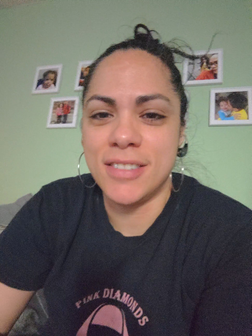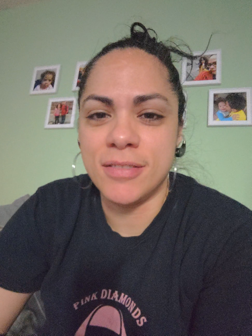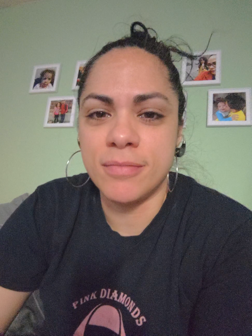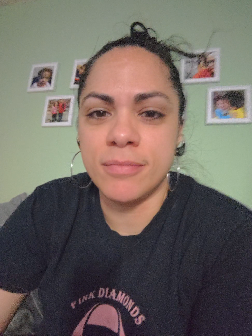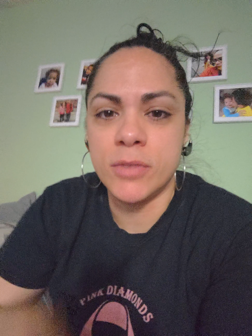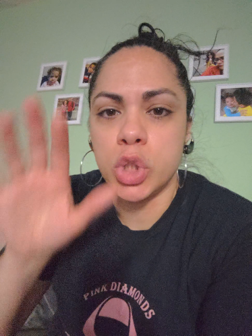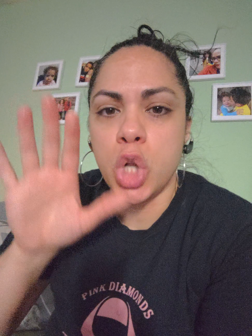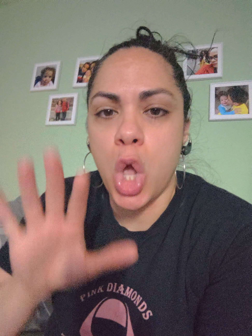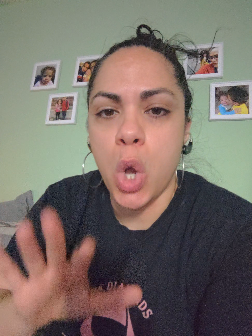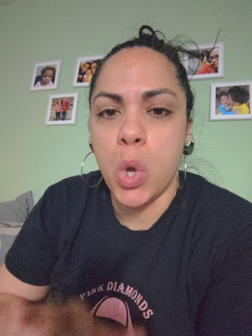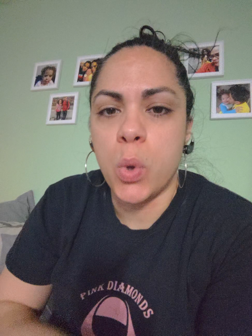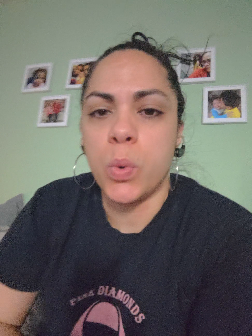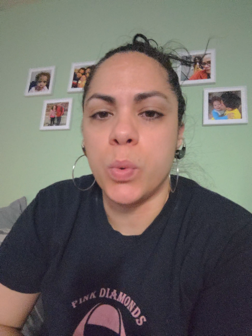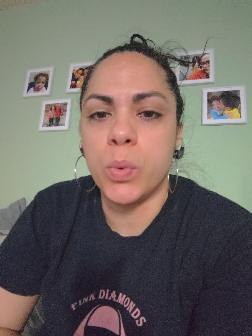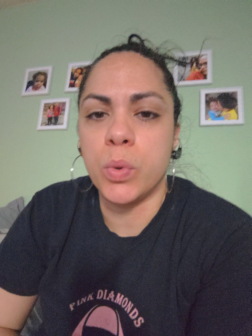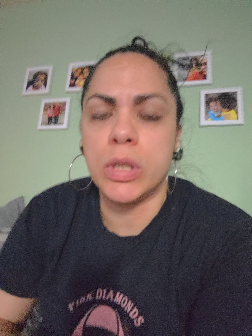snow